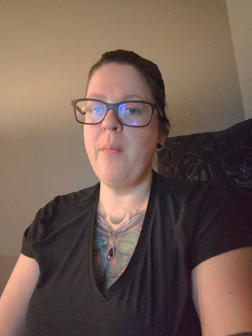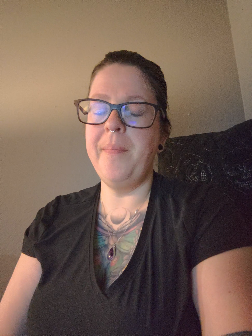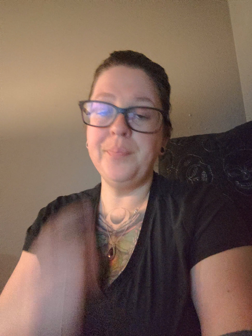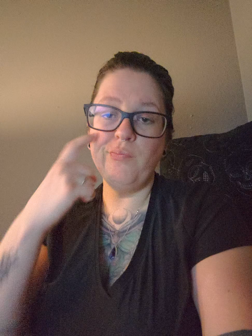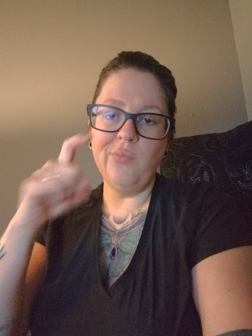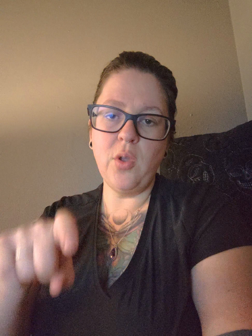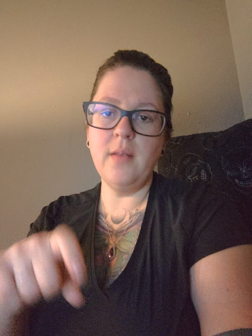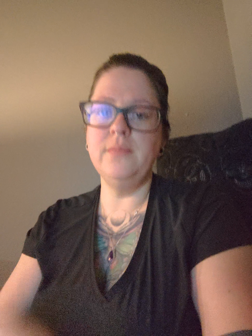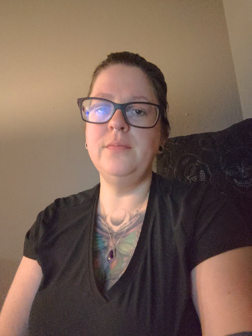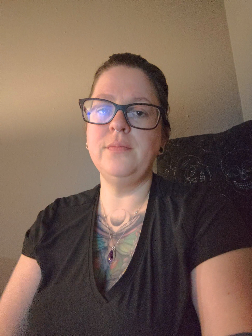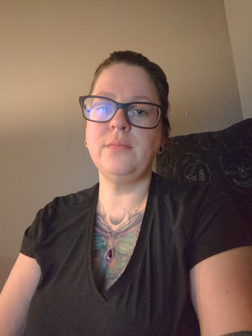cry